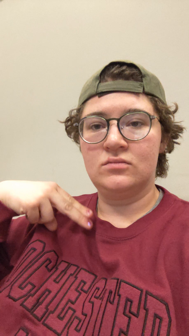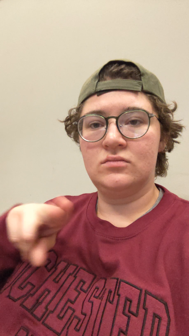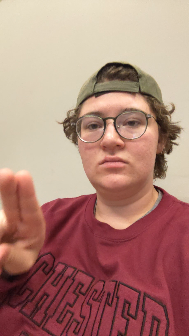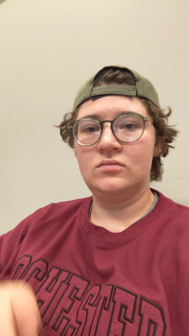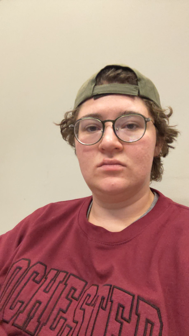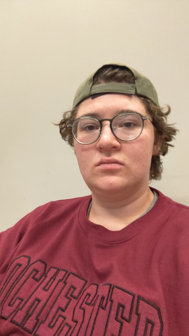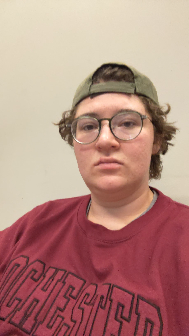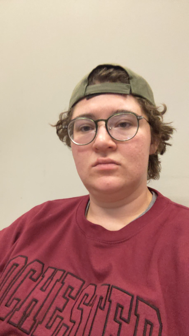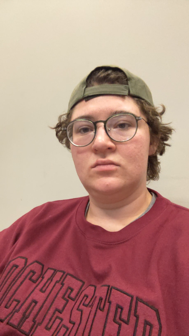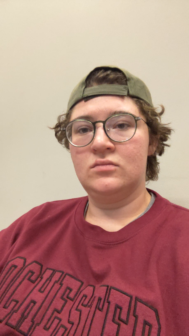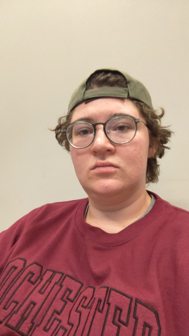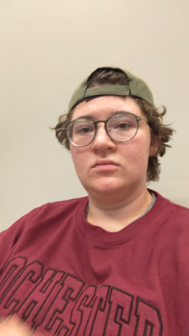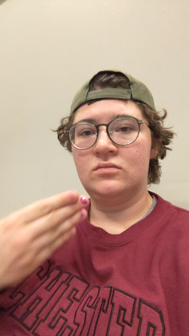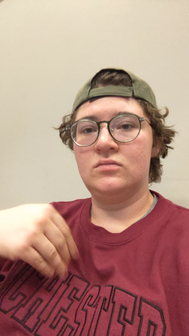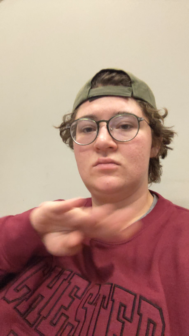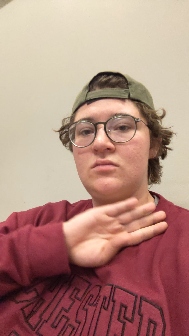scarf